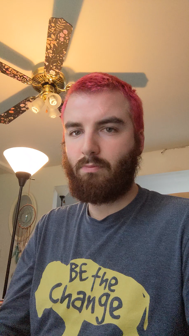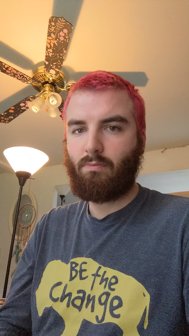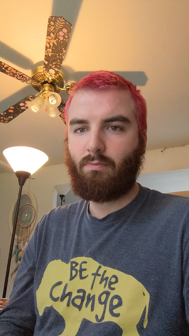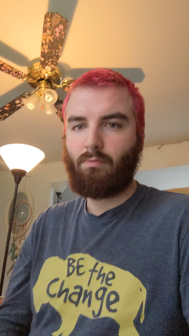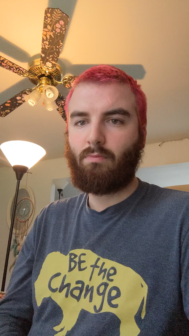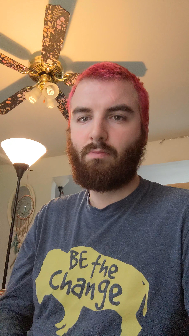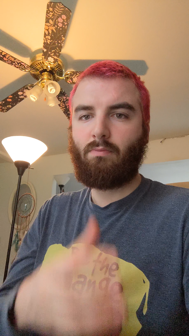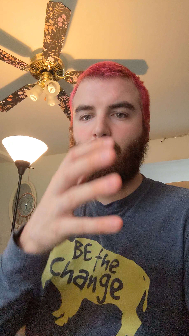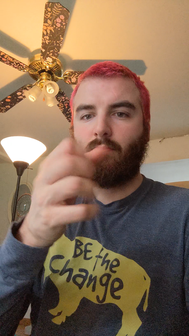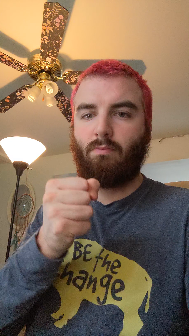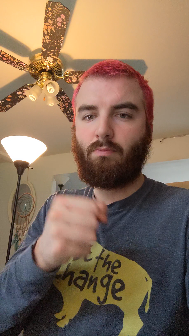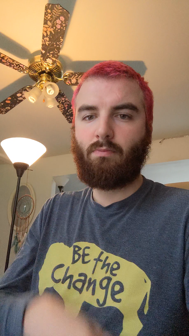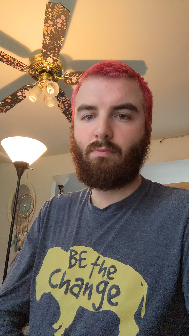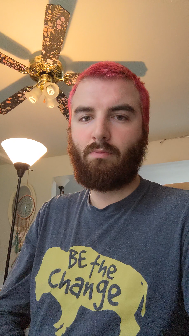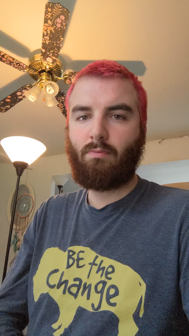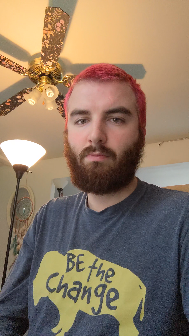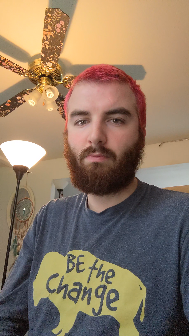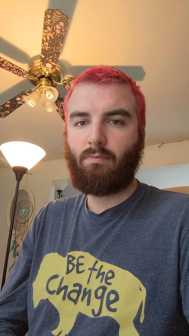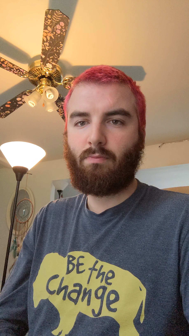get